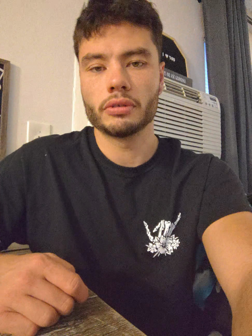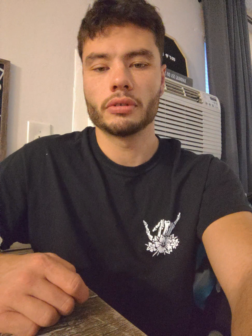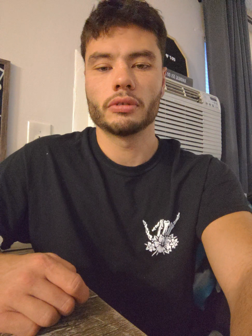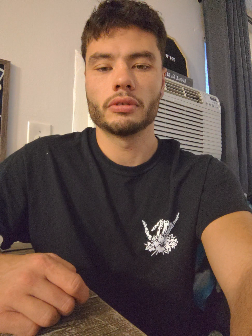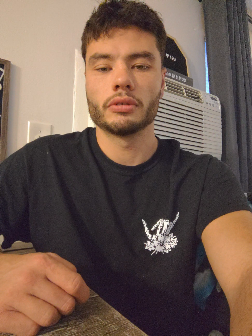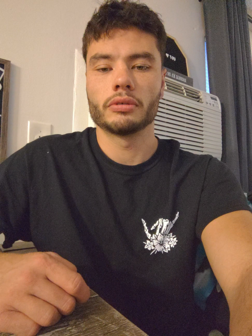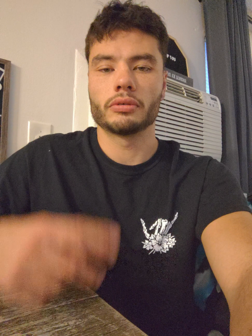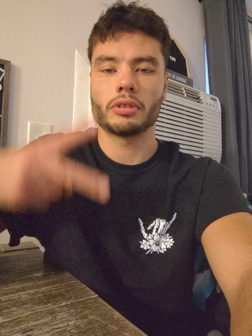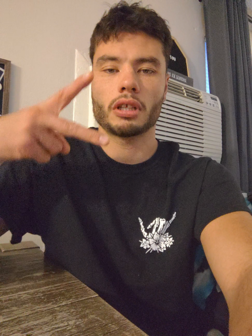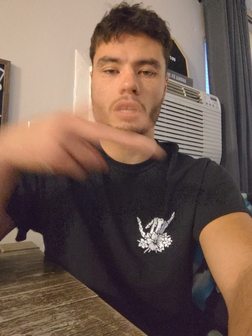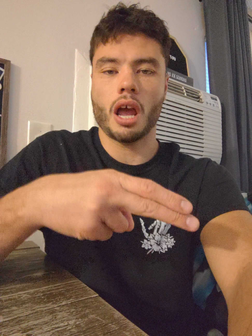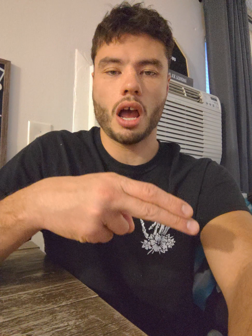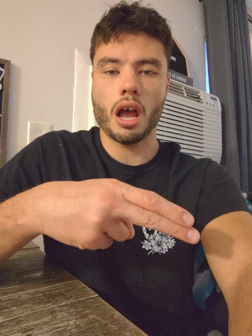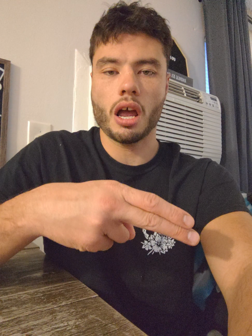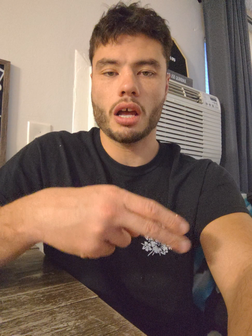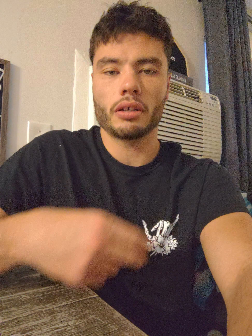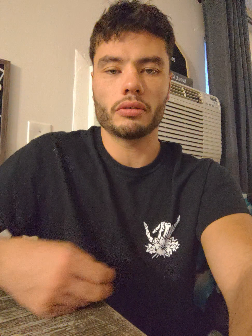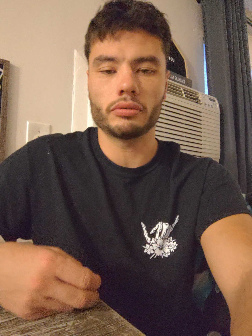cut